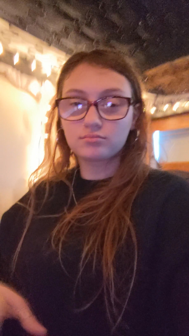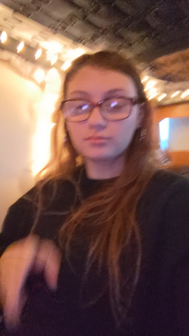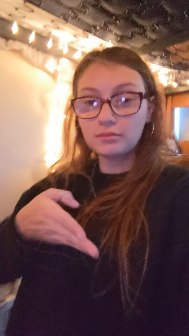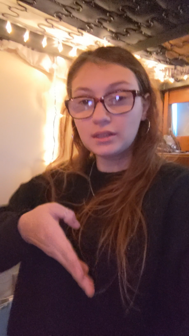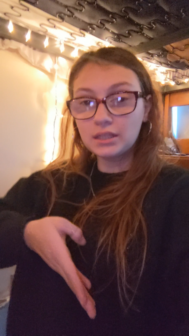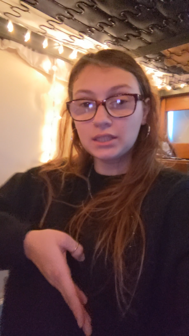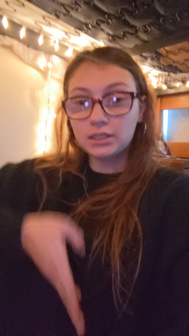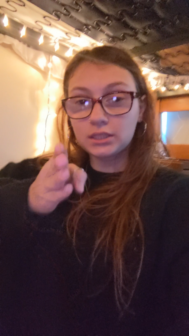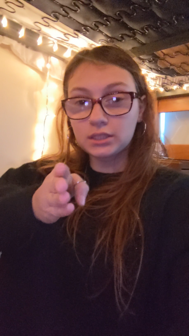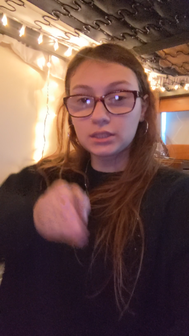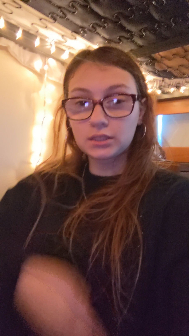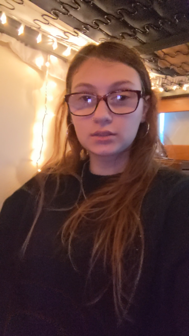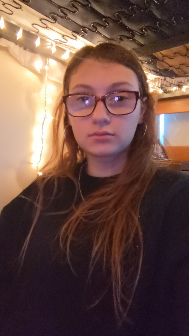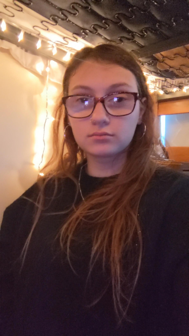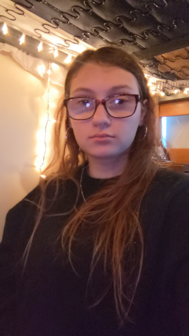kick